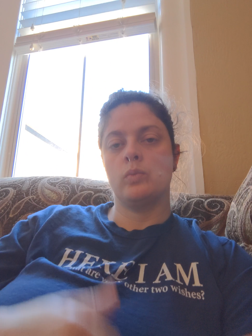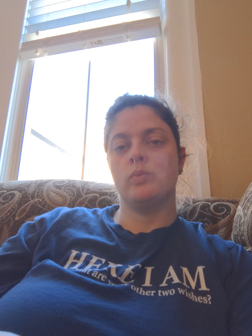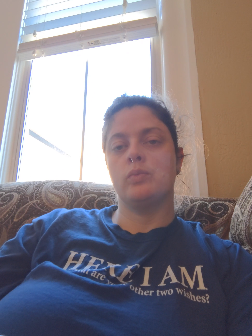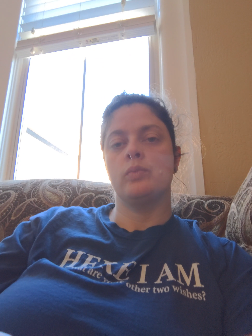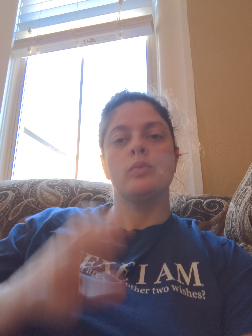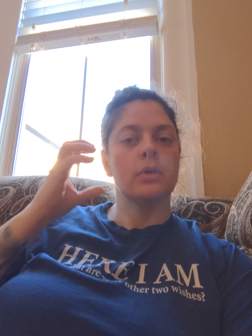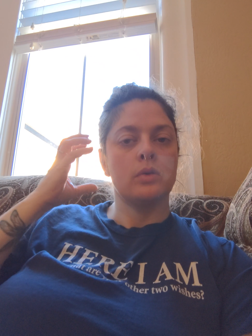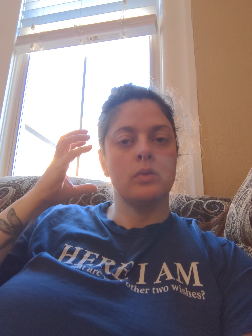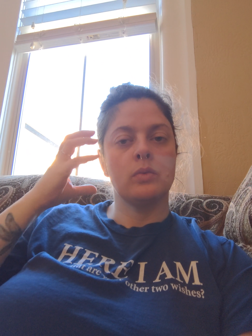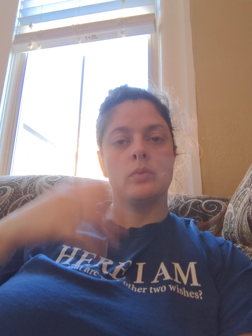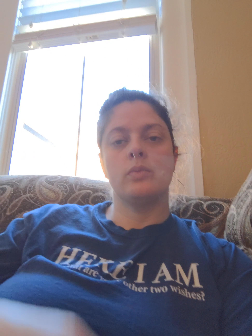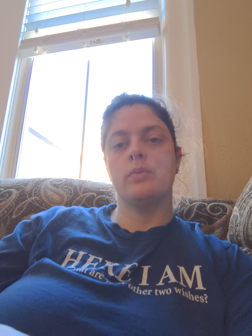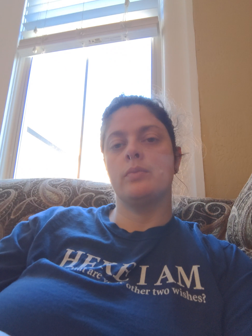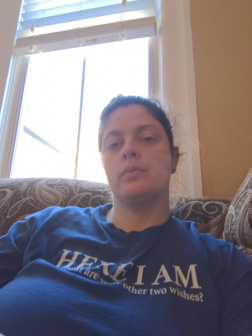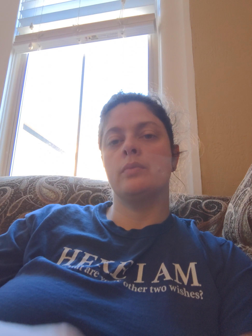radio